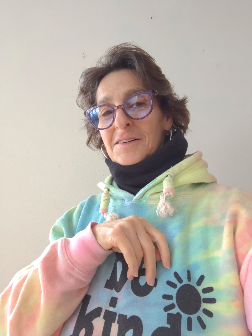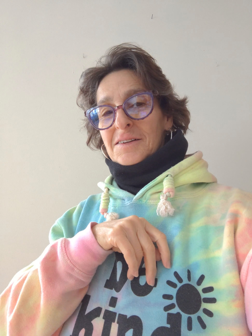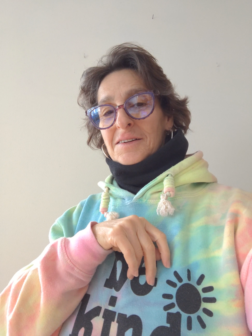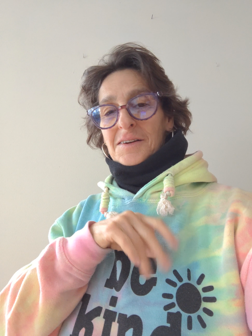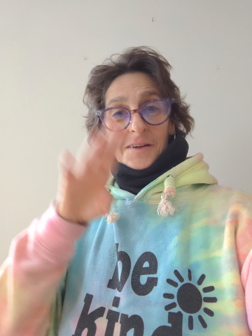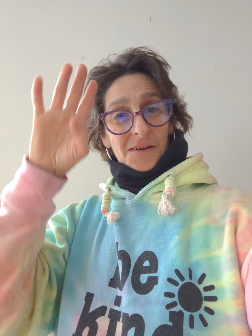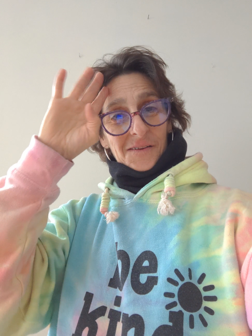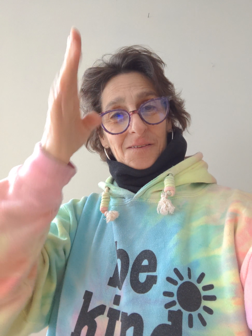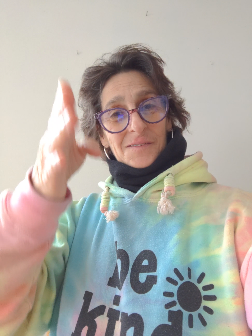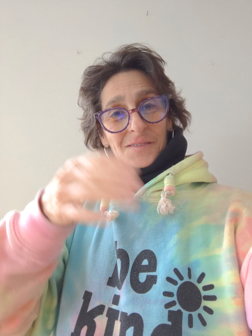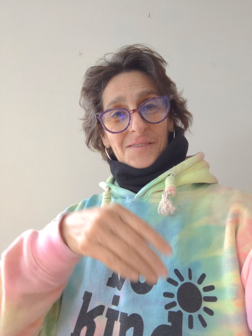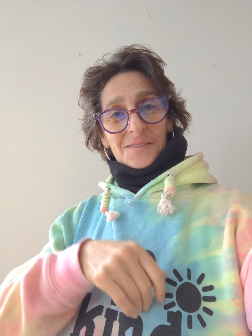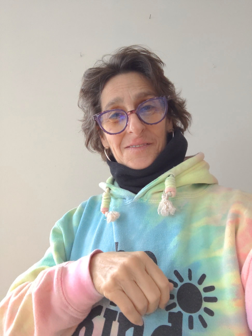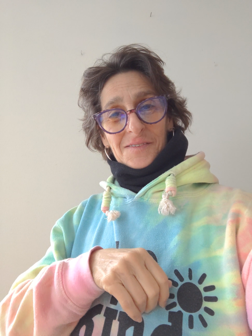hello